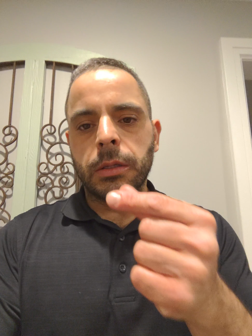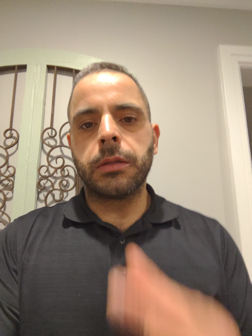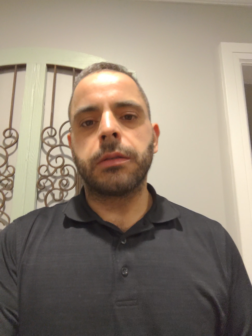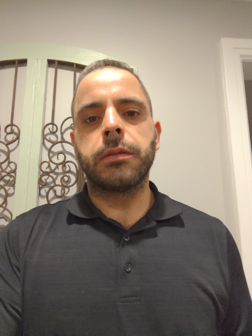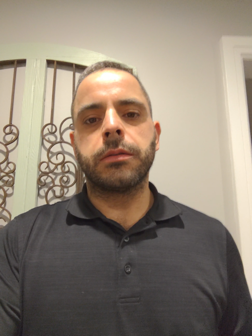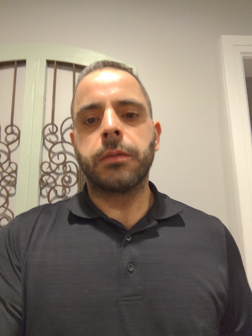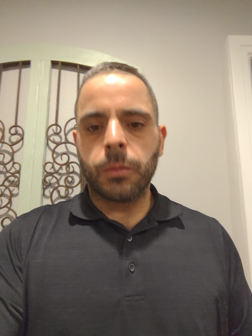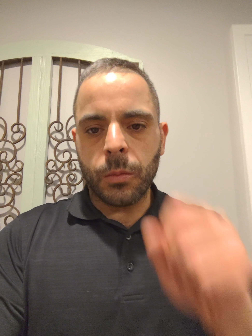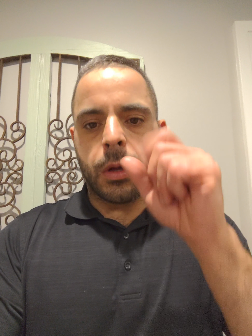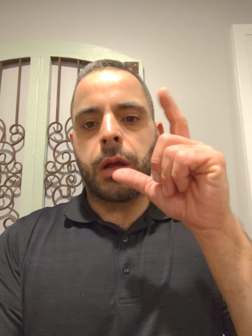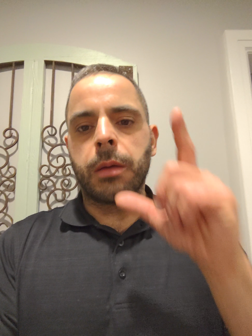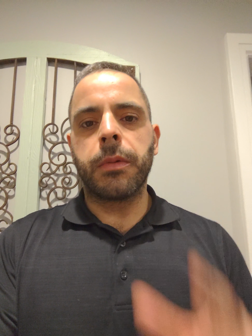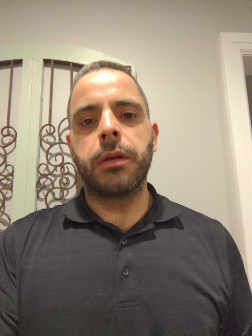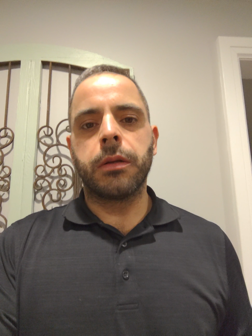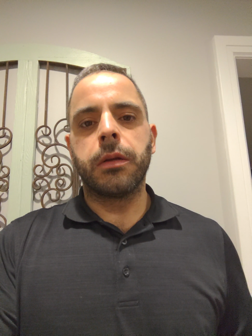wake